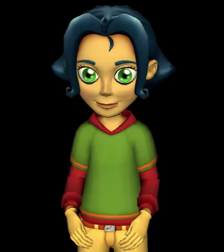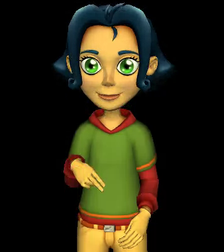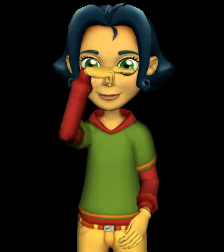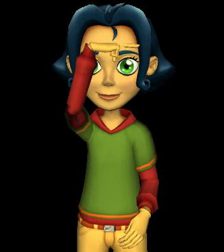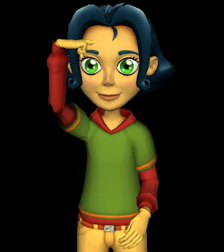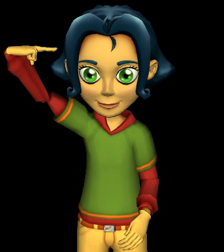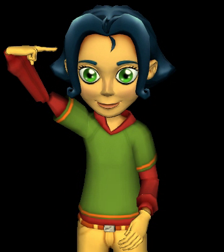أسود